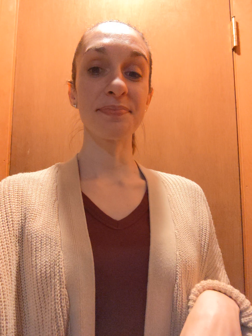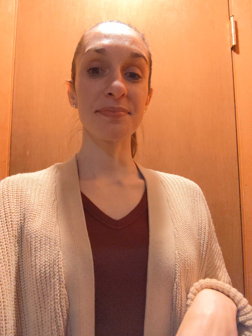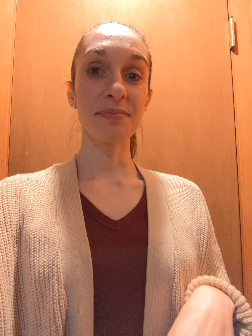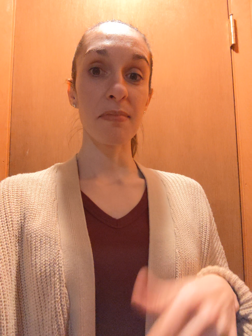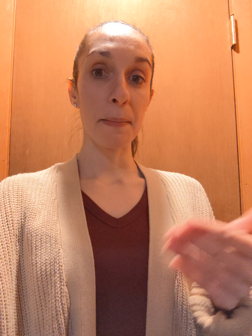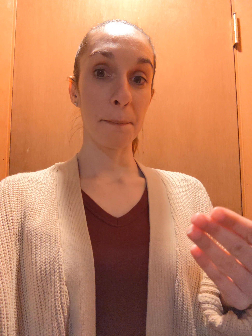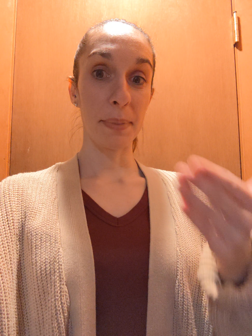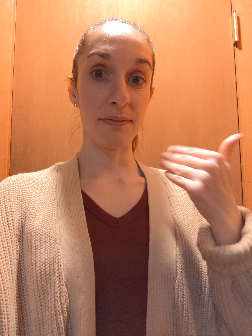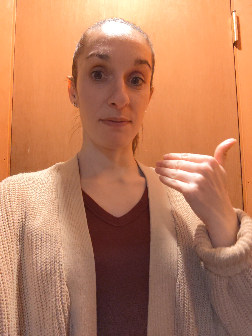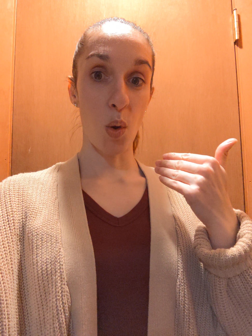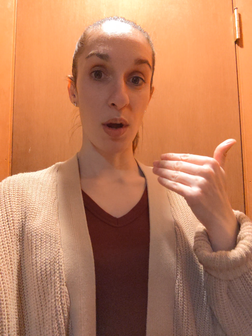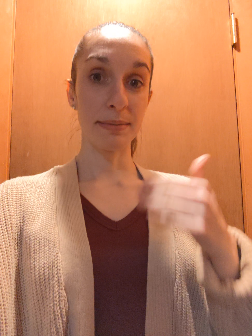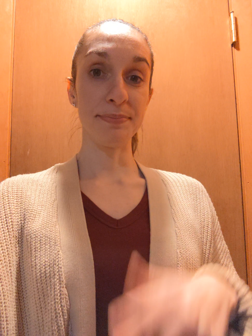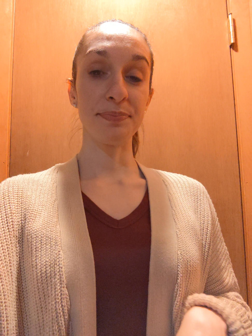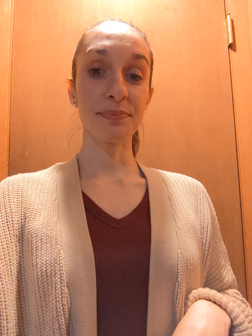before